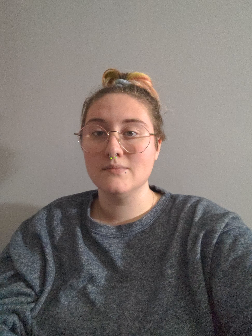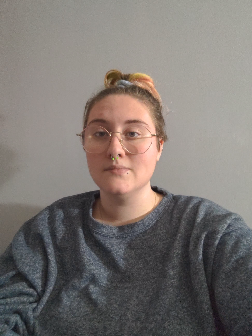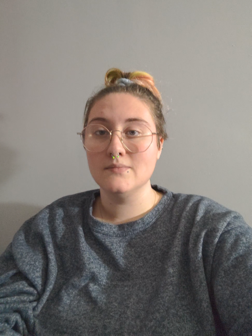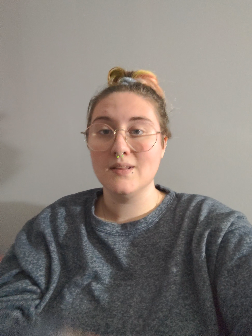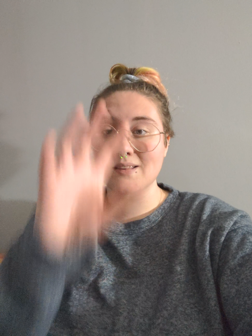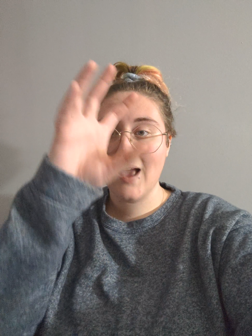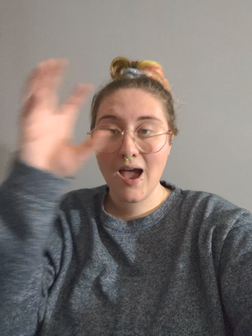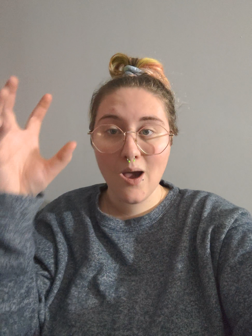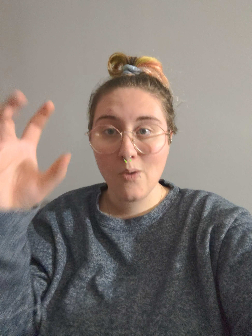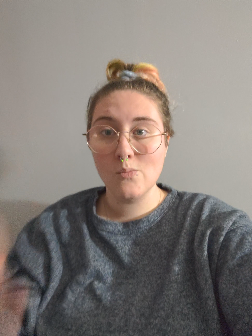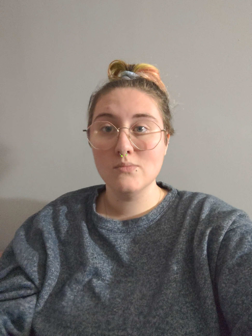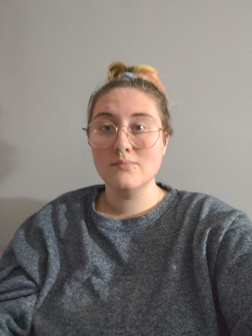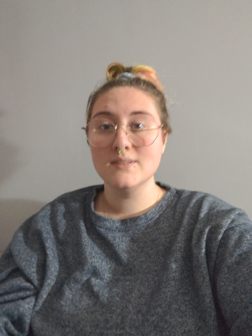cloud